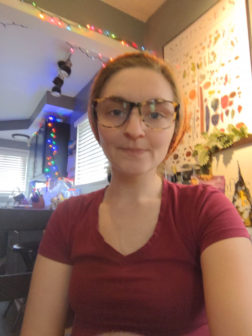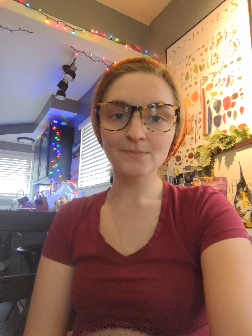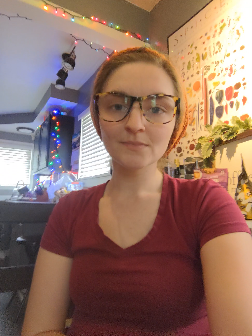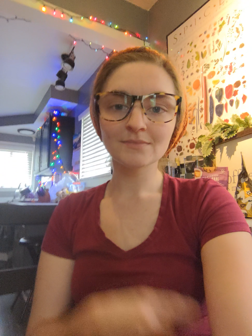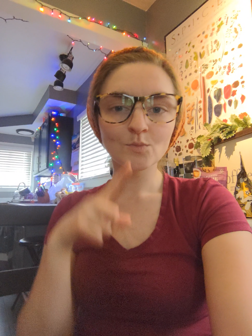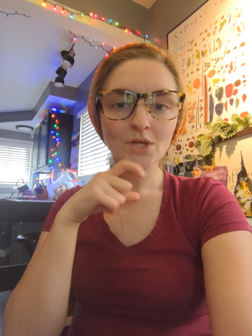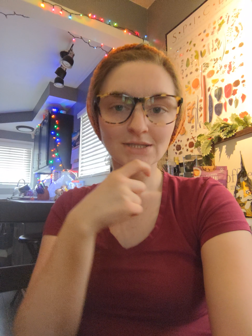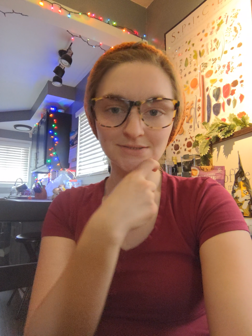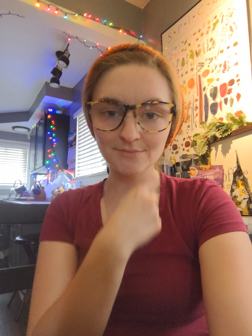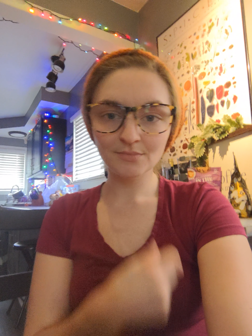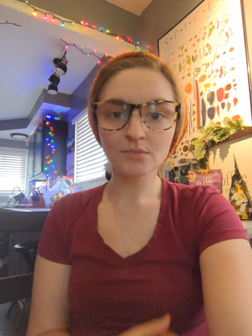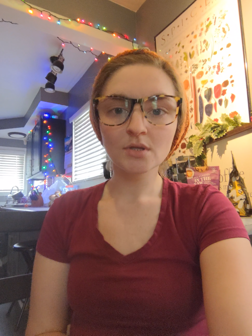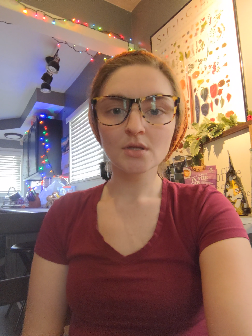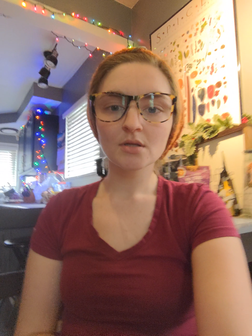cereal